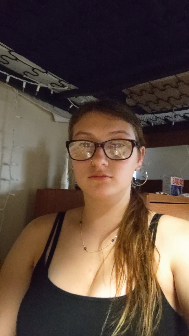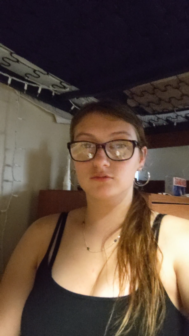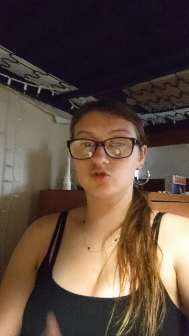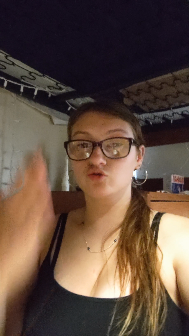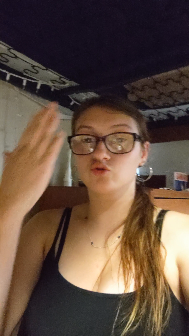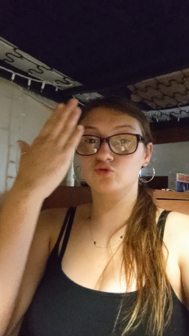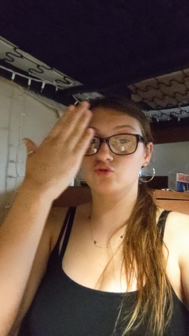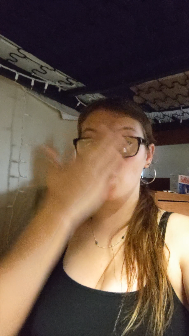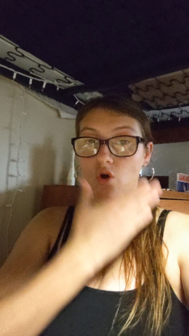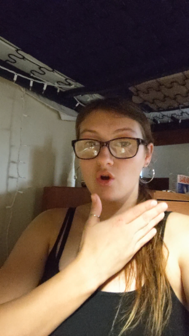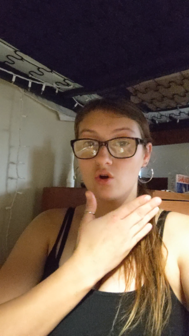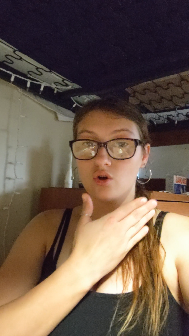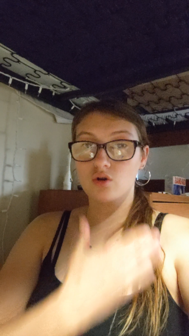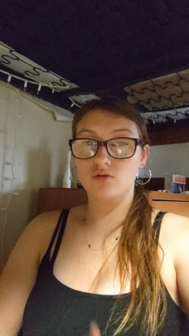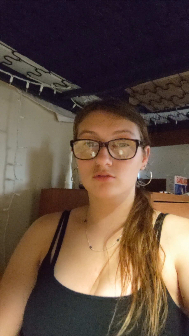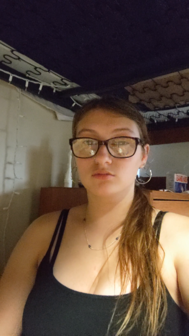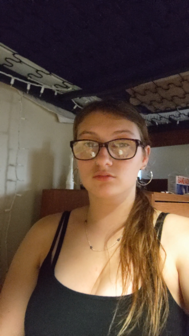dark